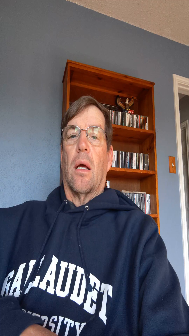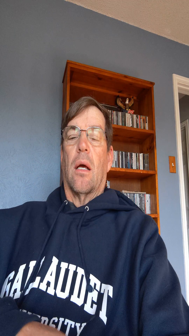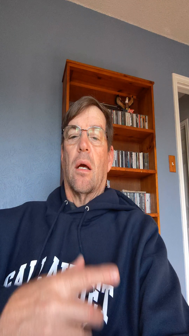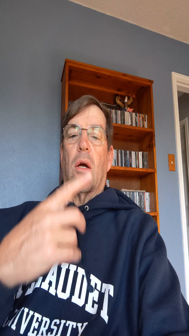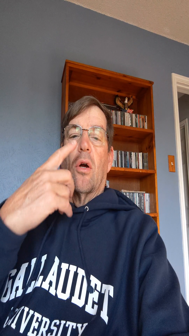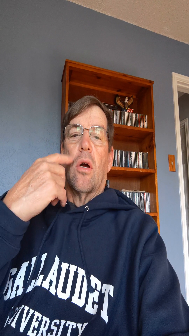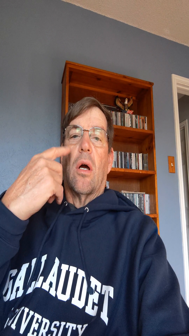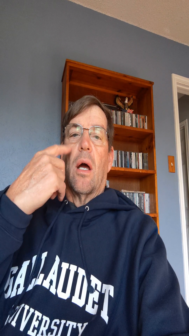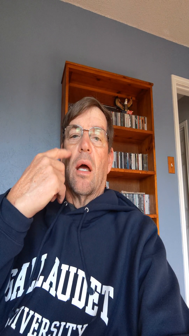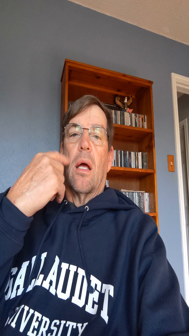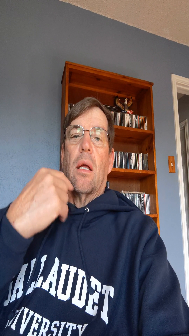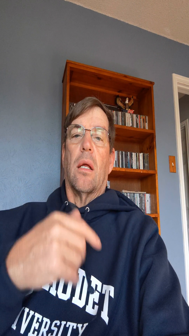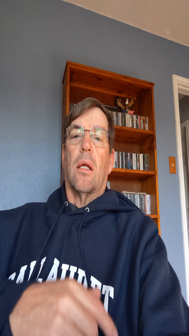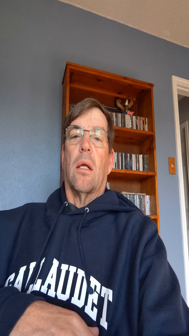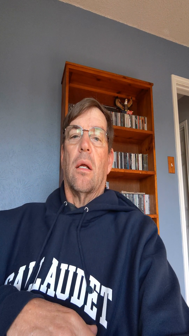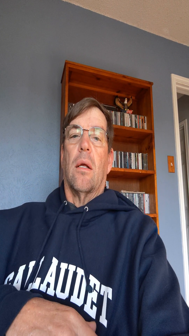cry